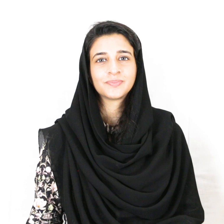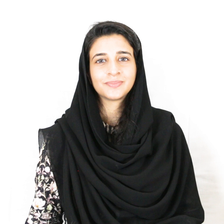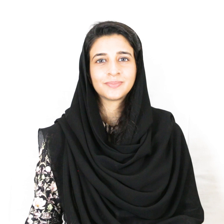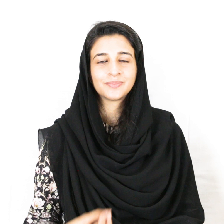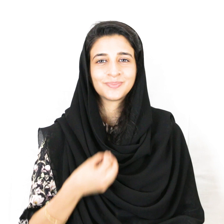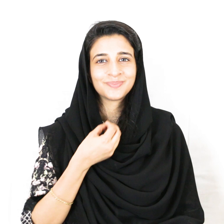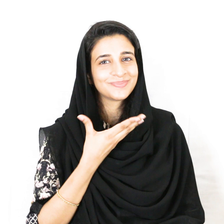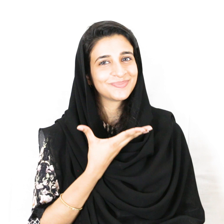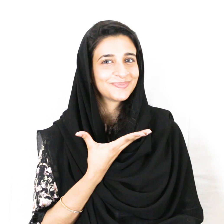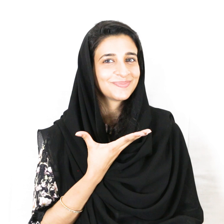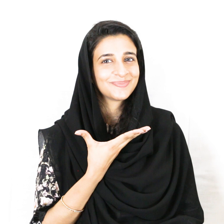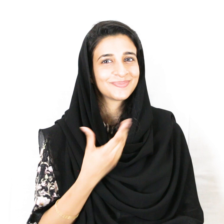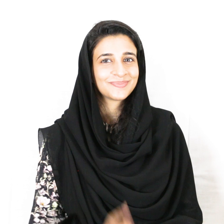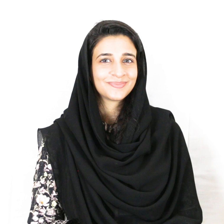glad